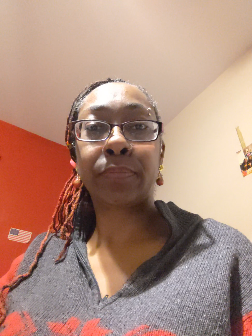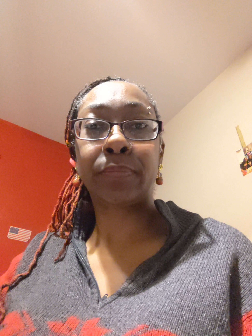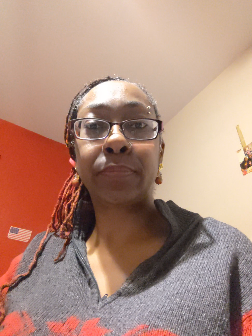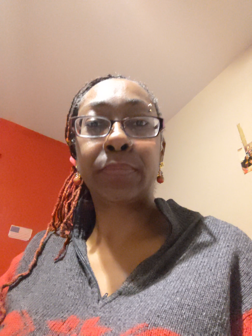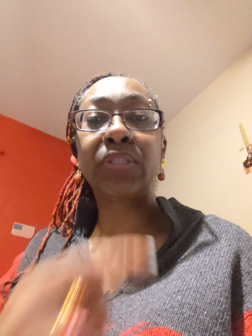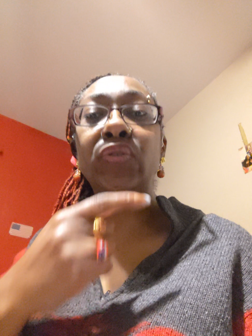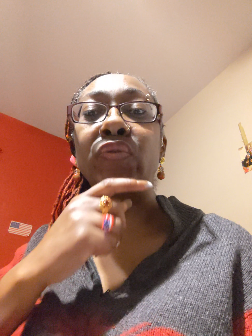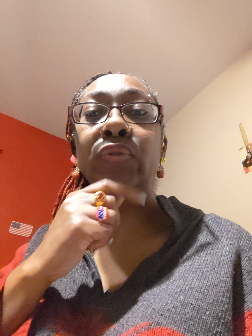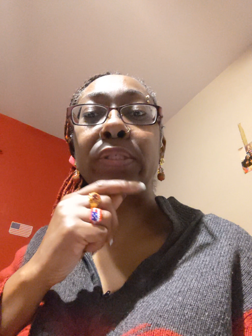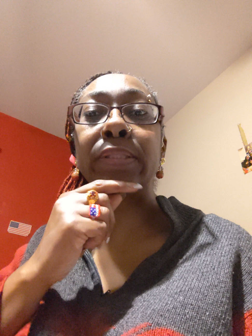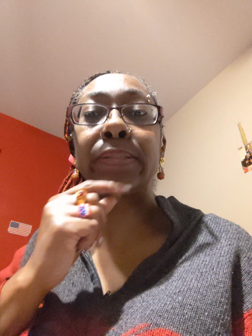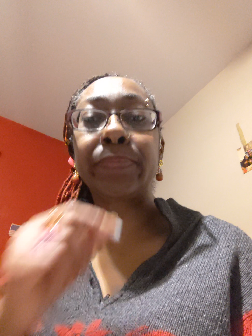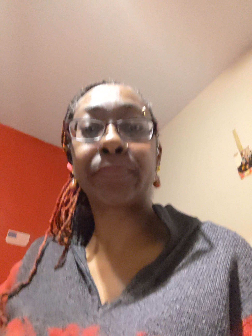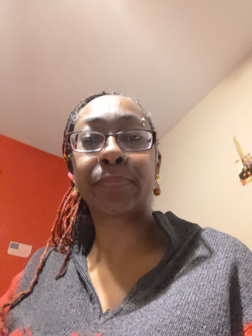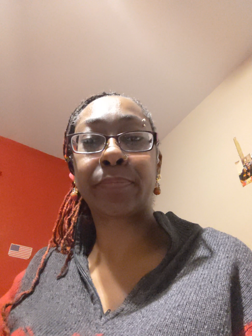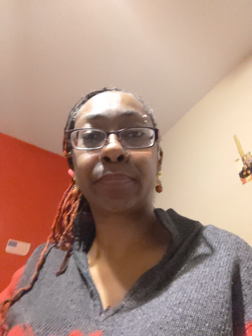chin